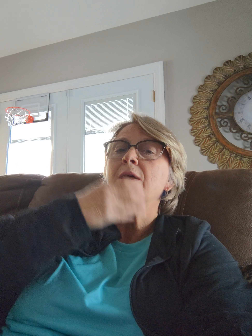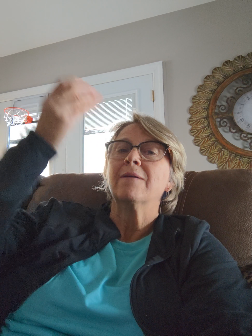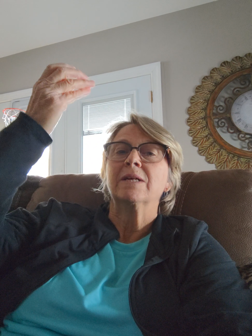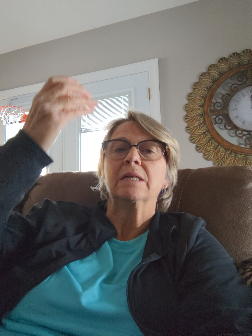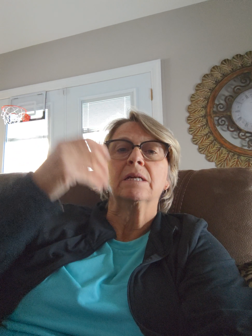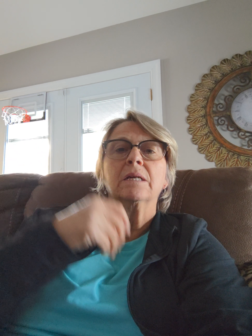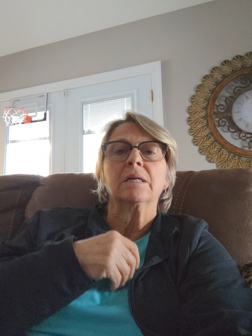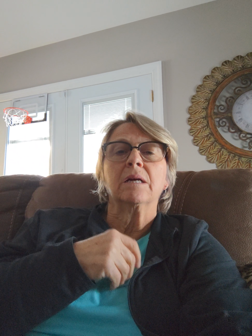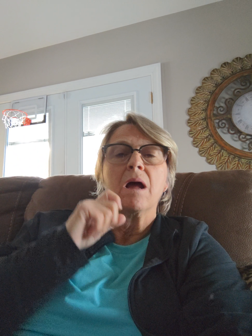giraffe